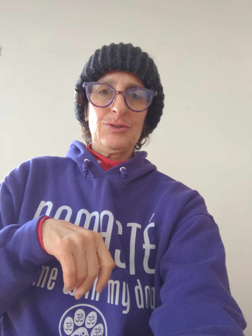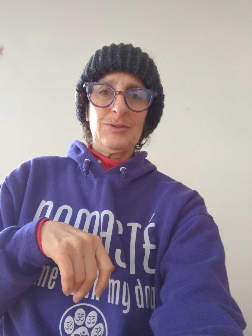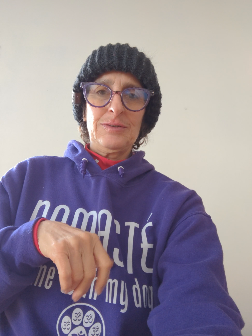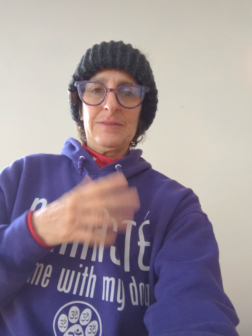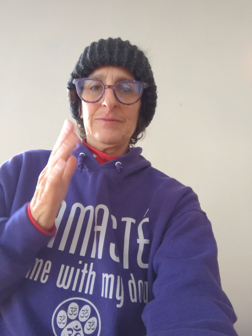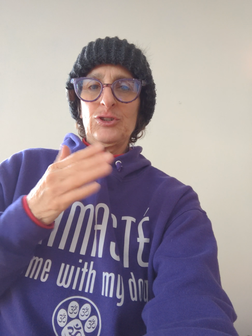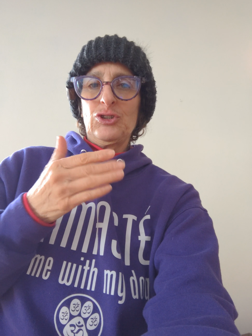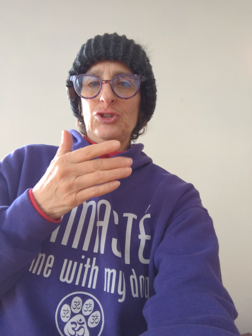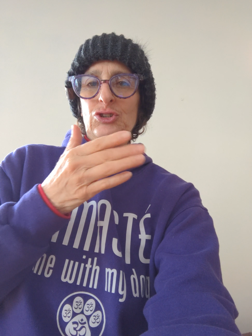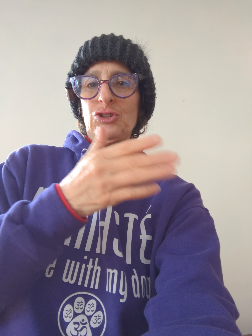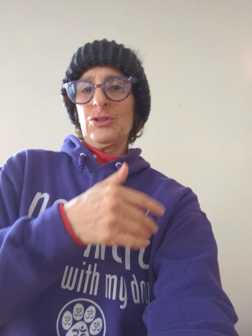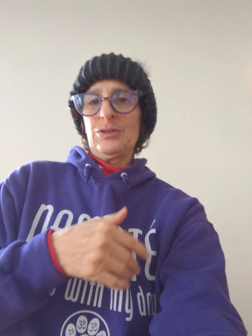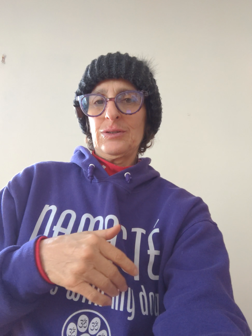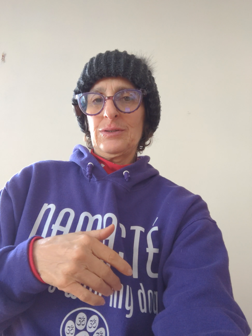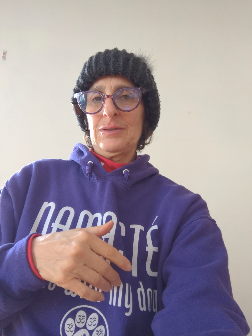fish